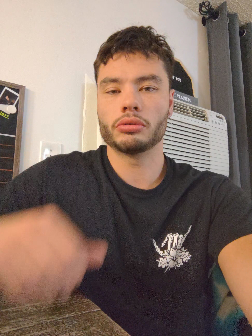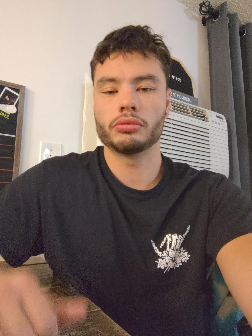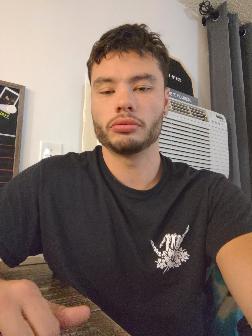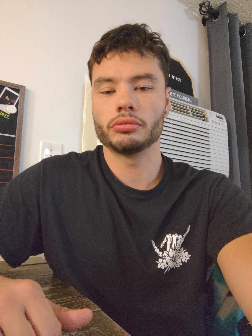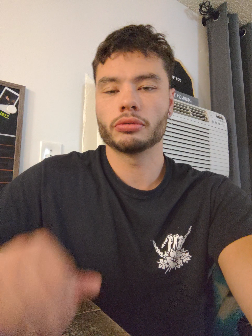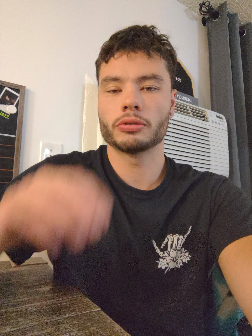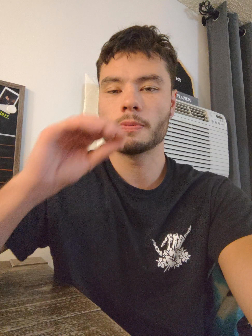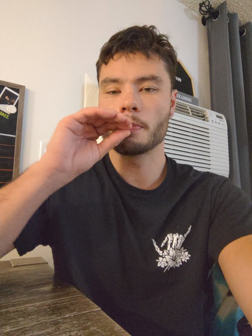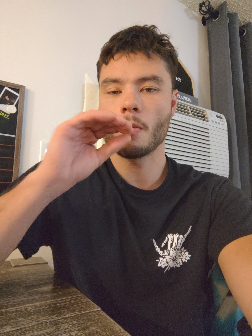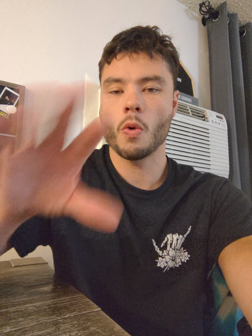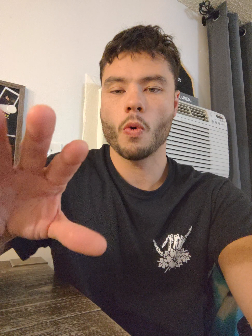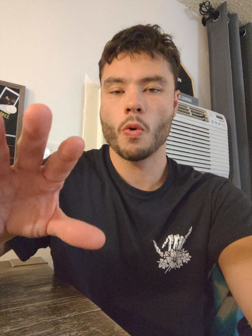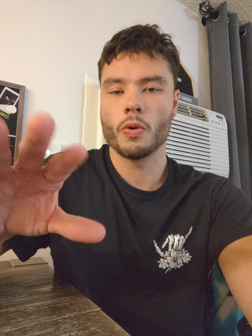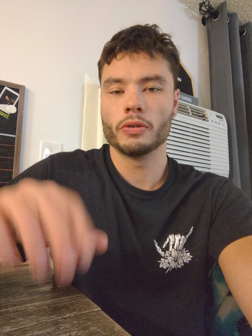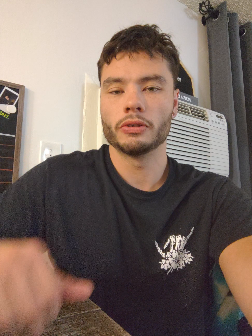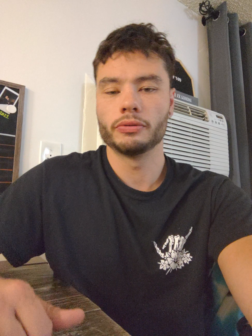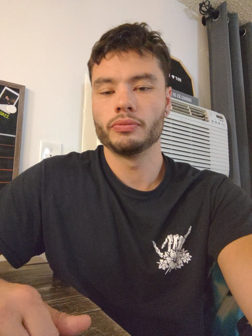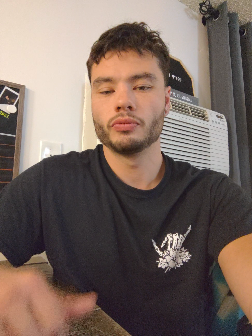blow